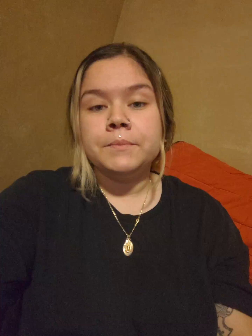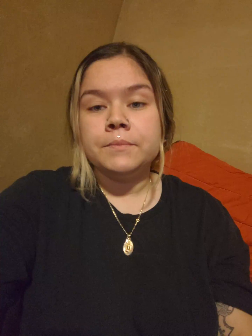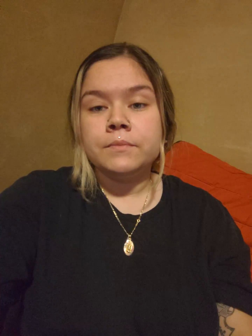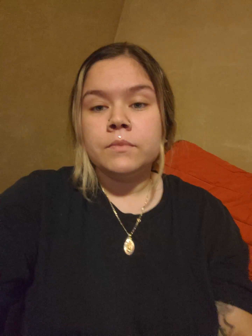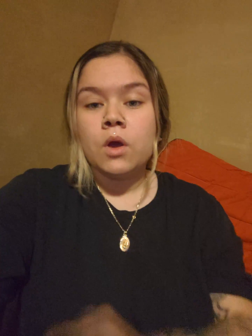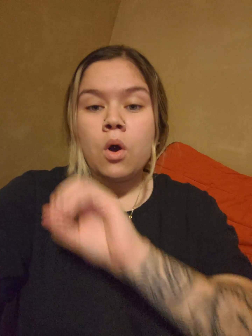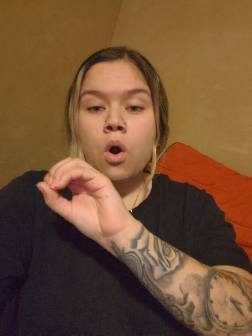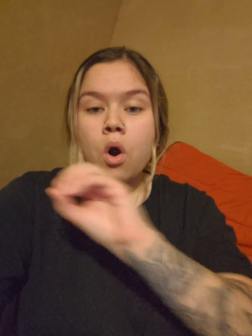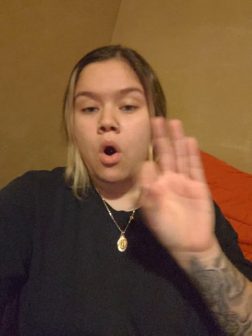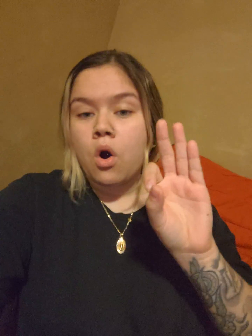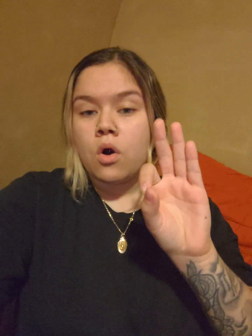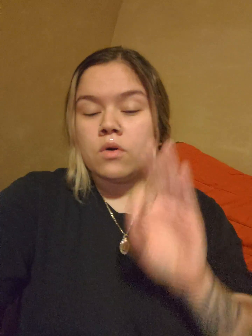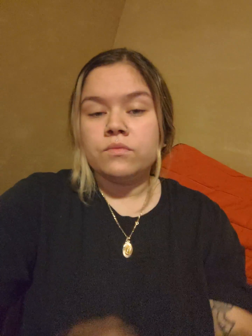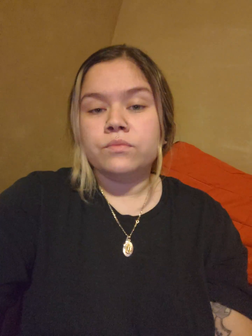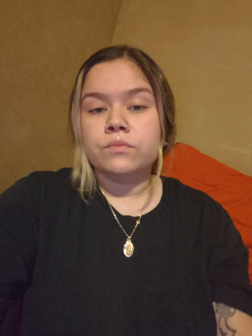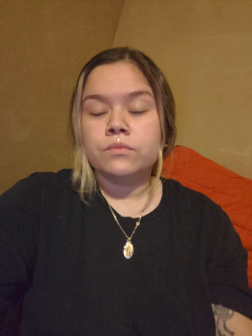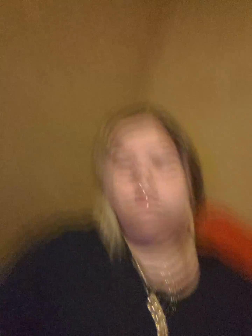off